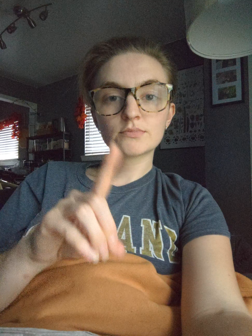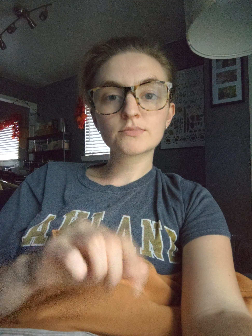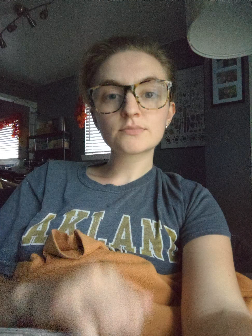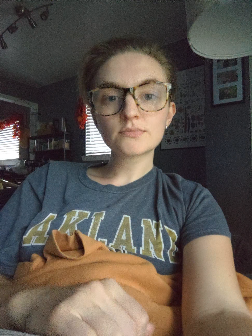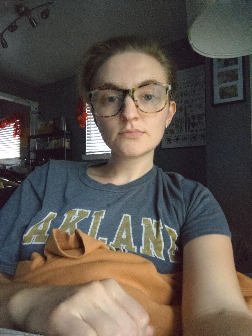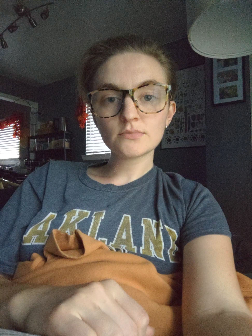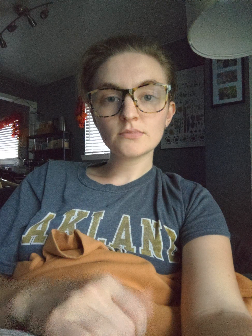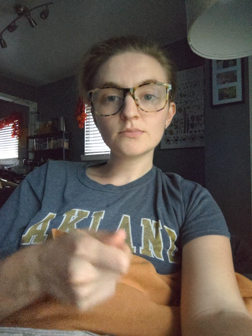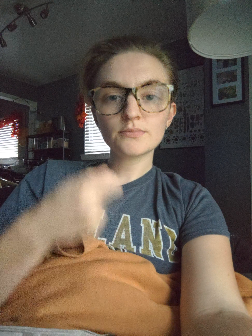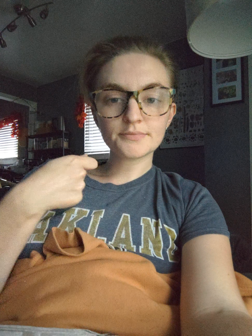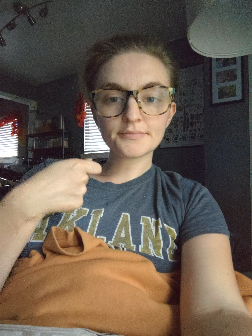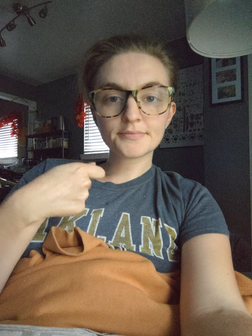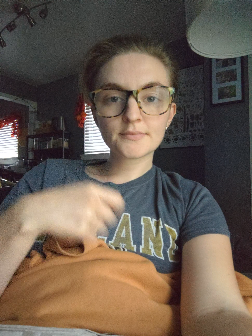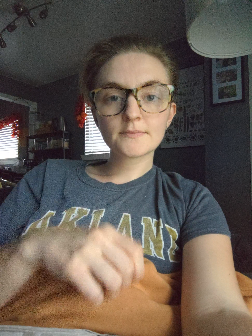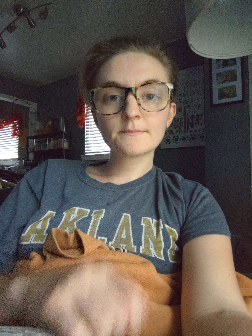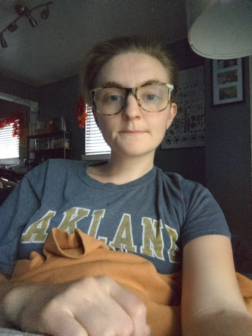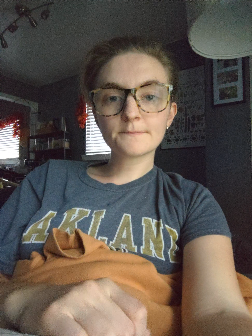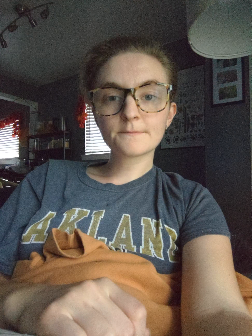pull